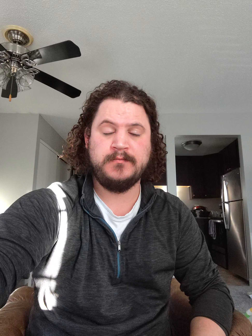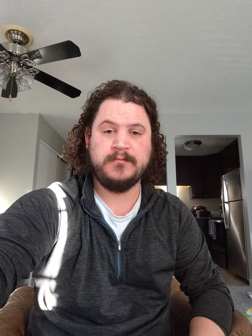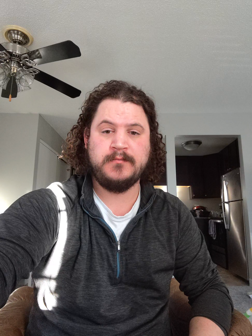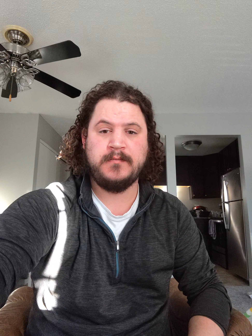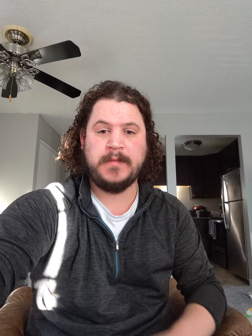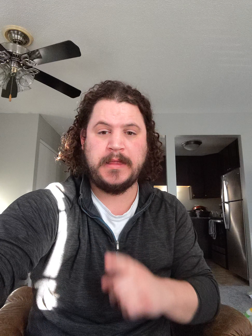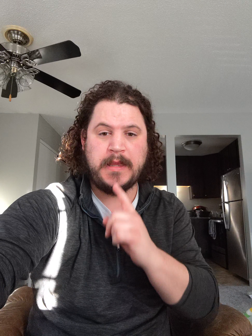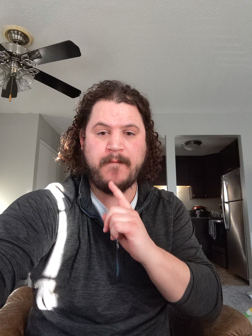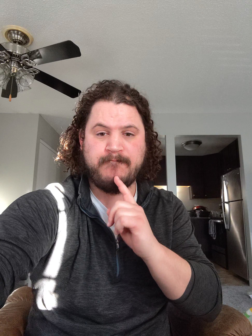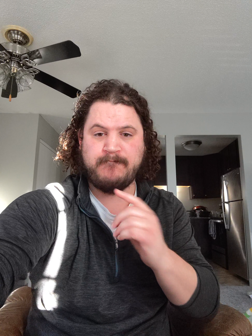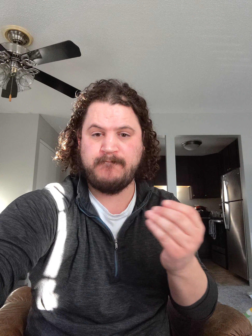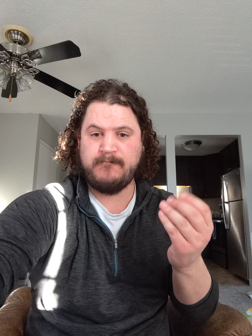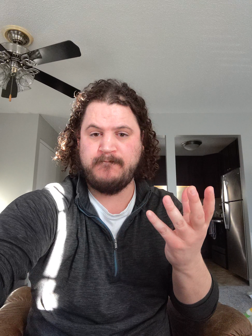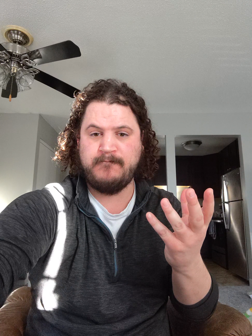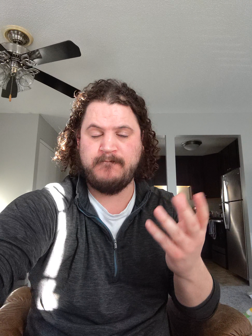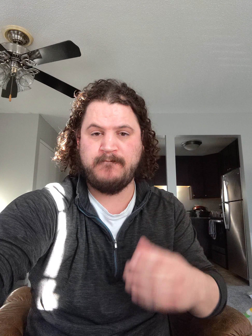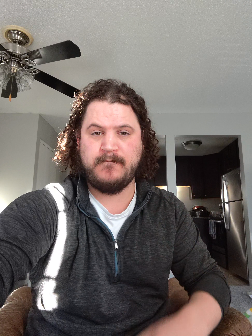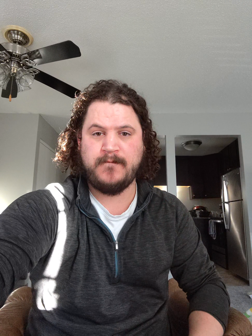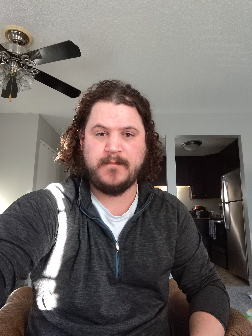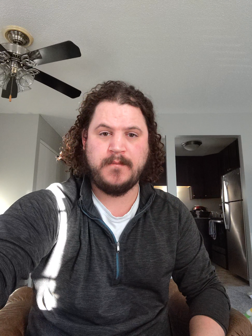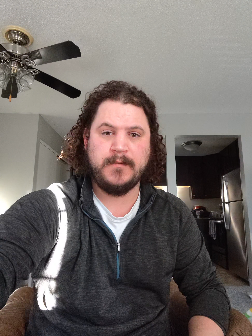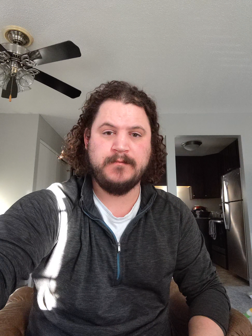lamp